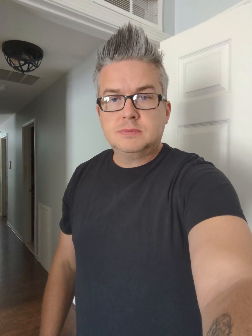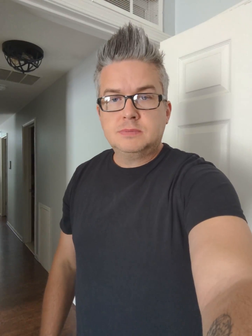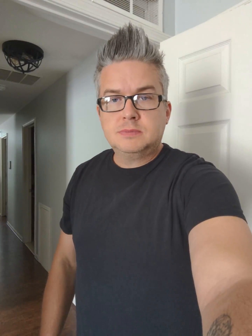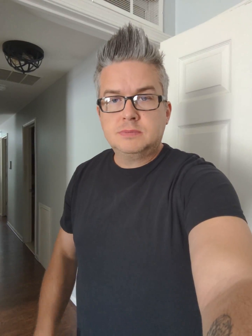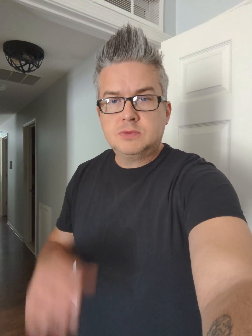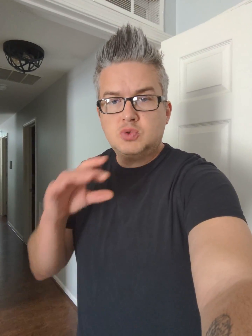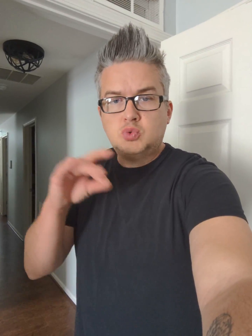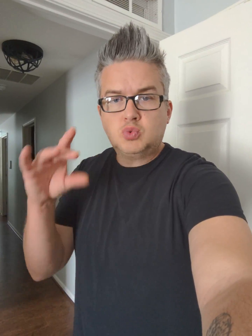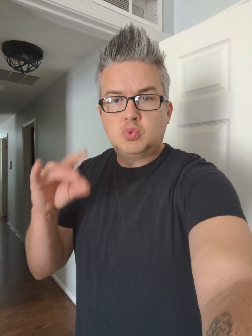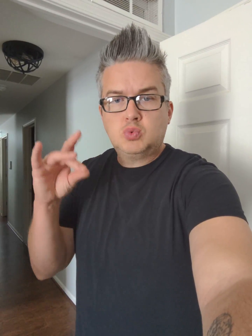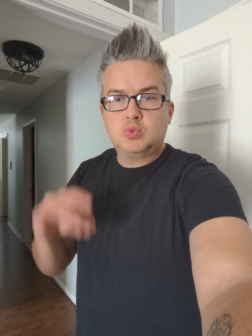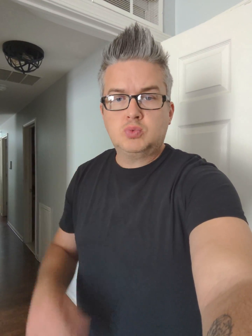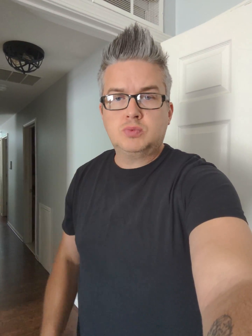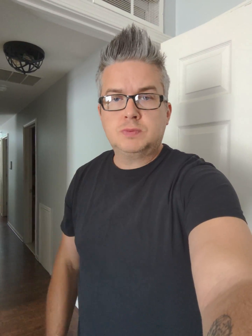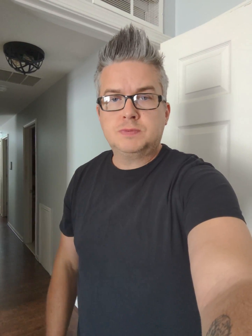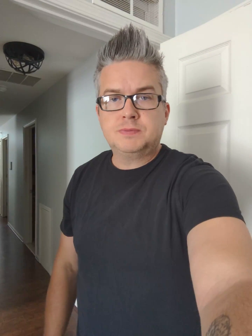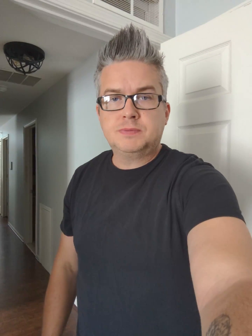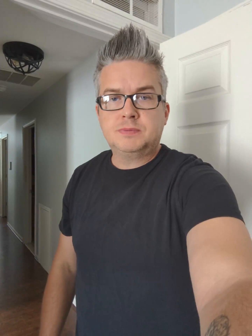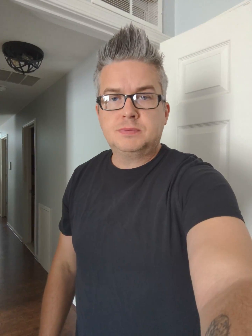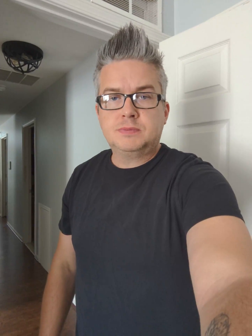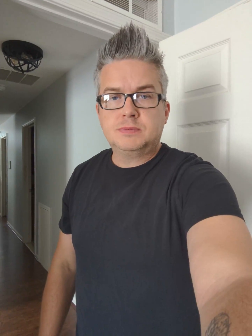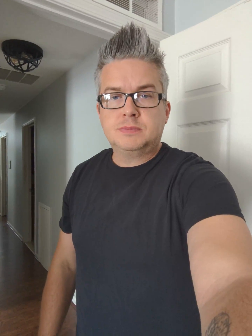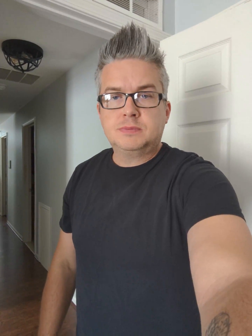choose